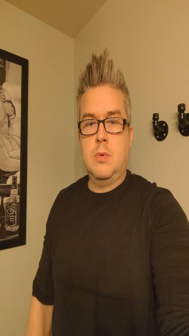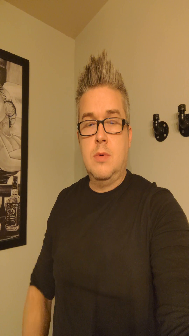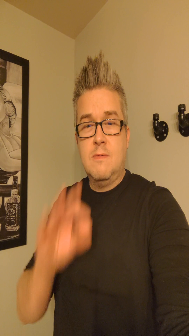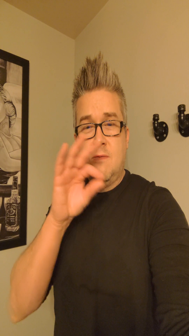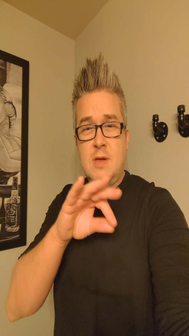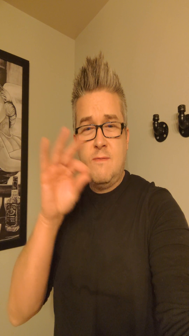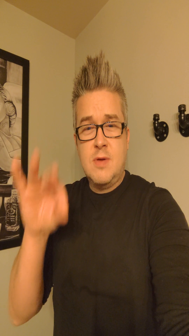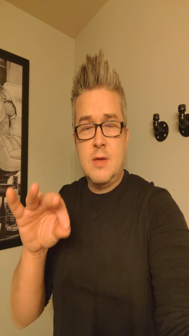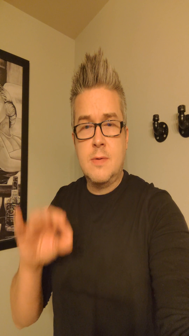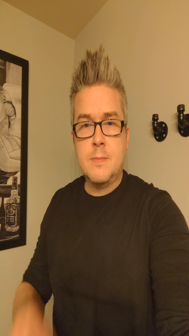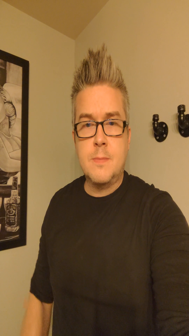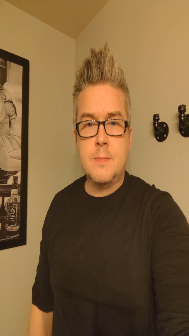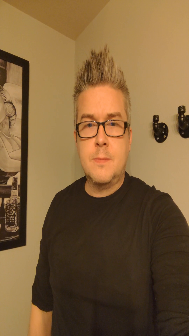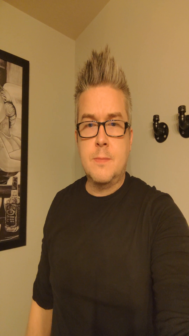french fries